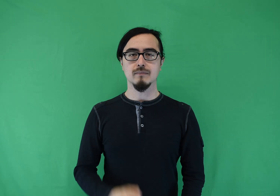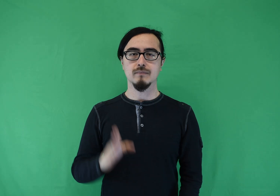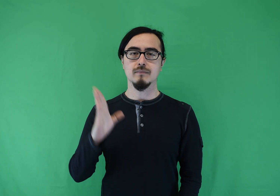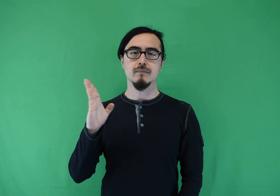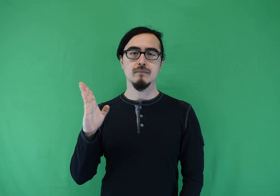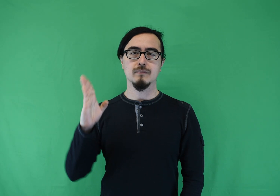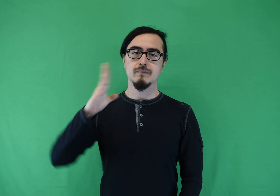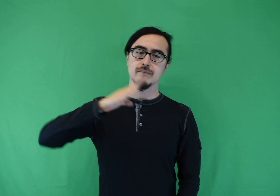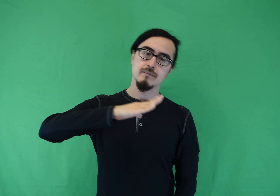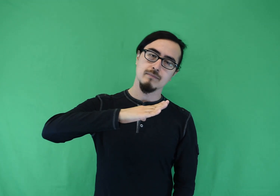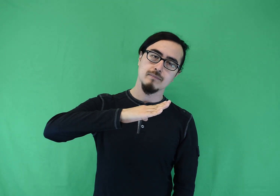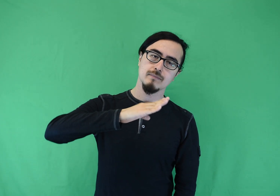mal